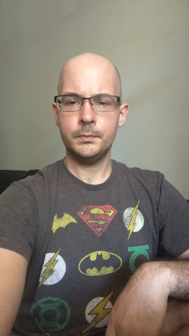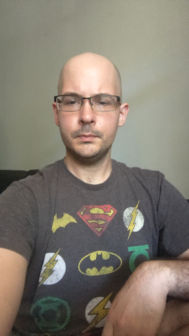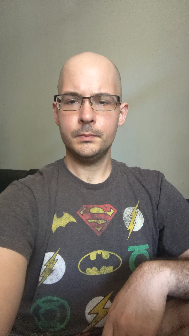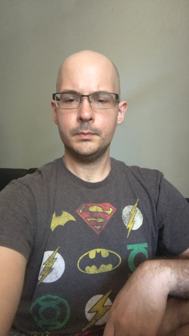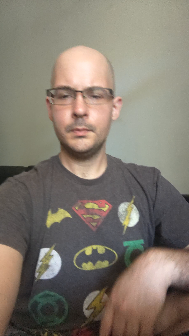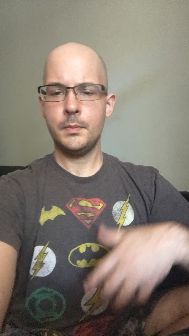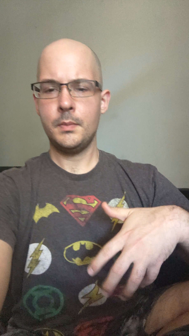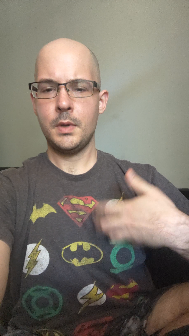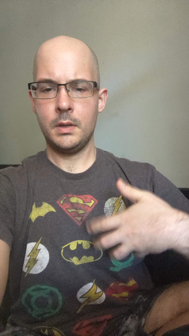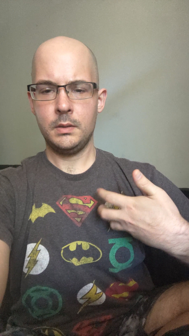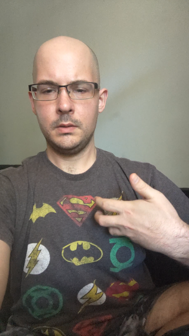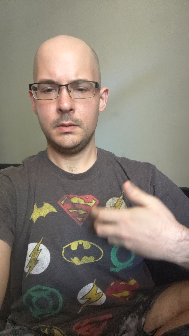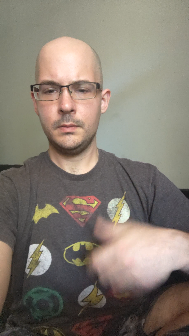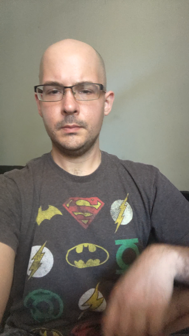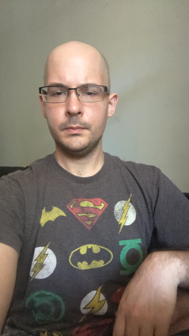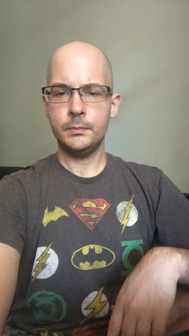monkey